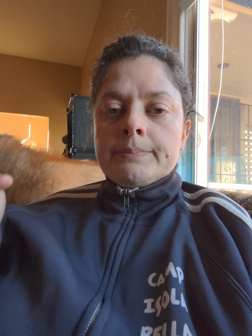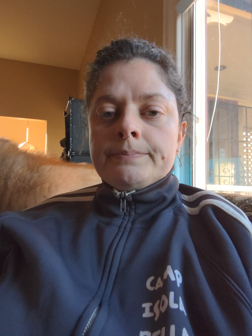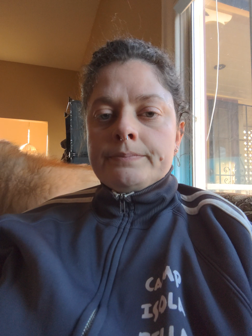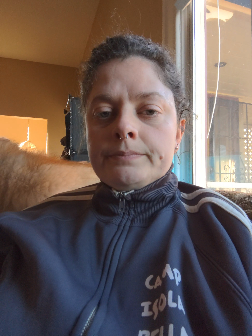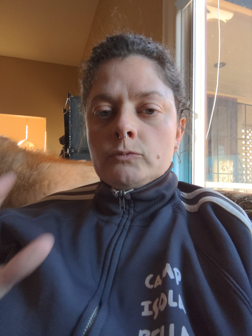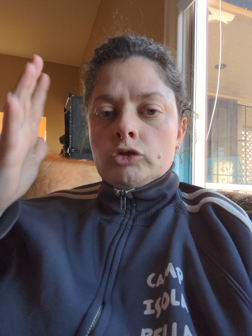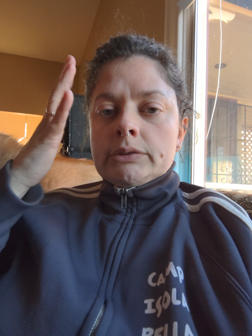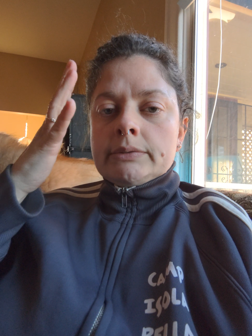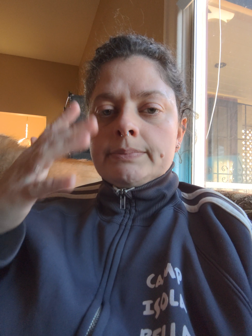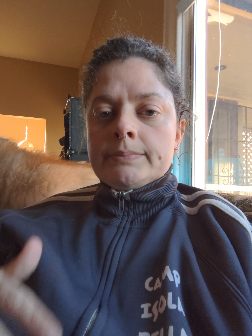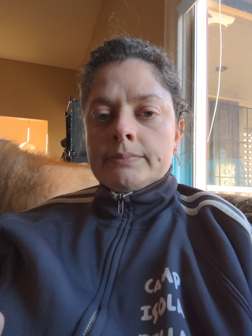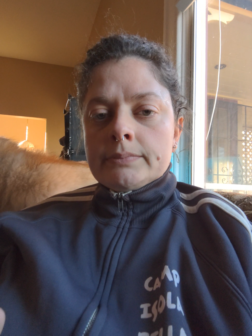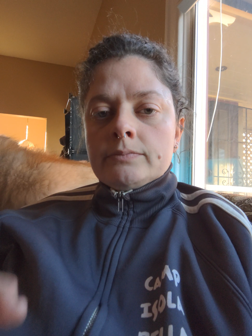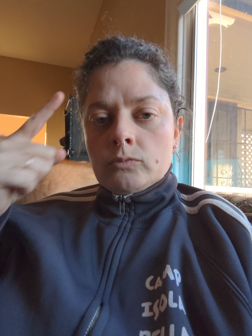tree